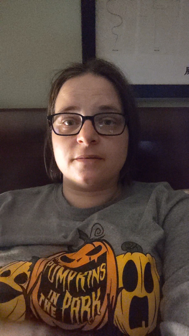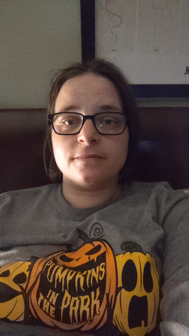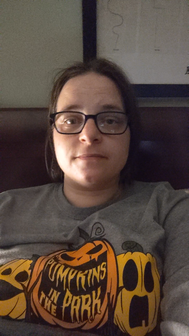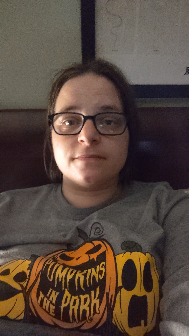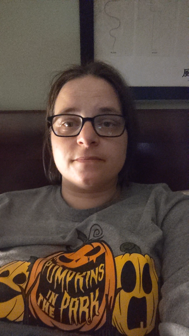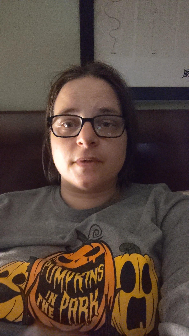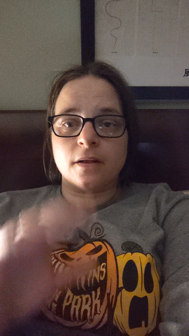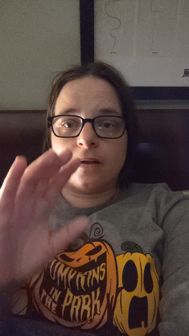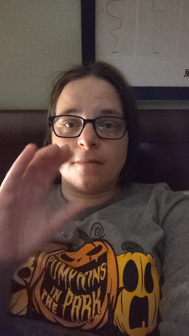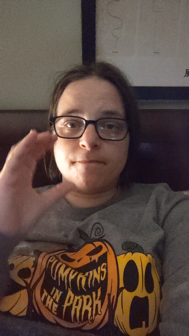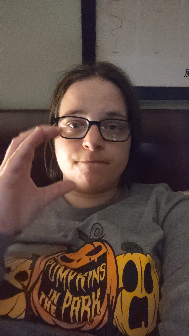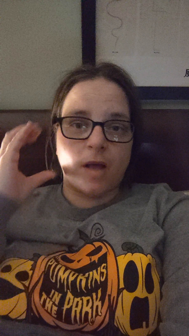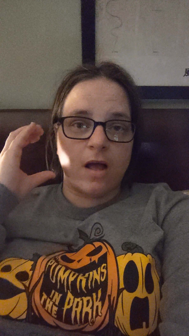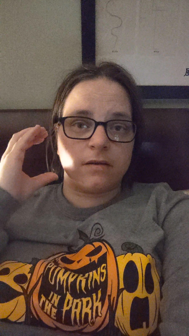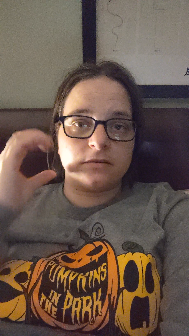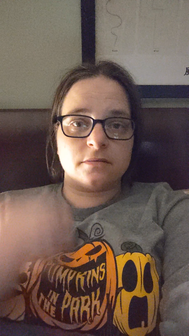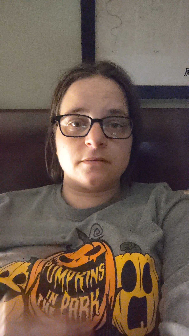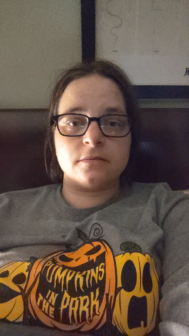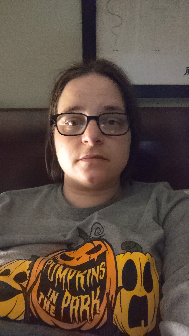bus